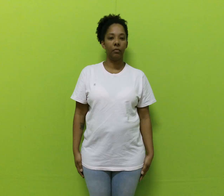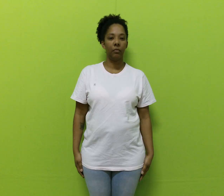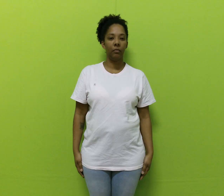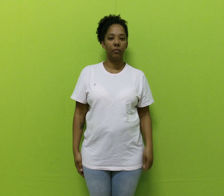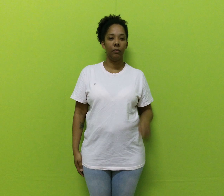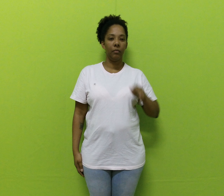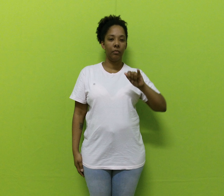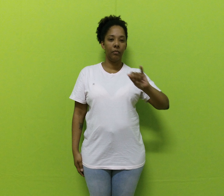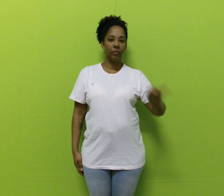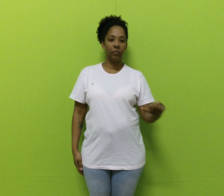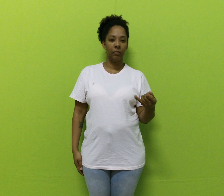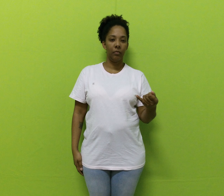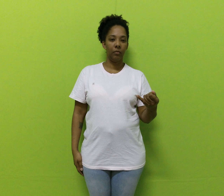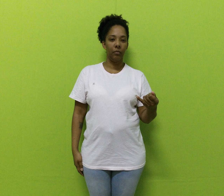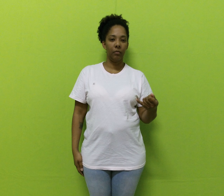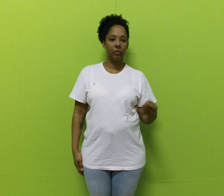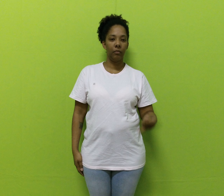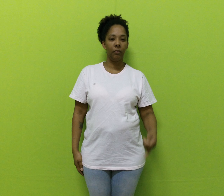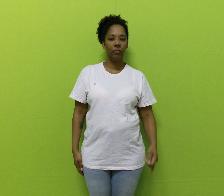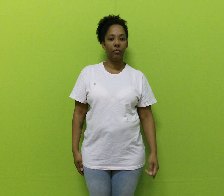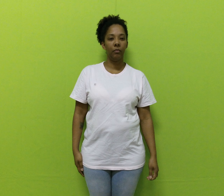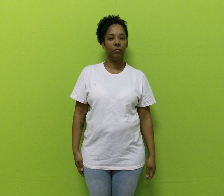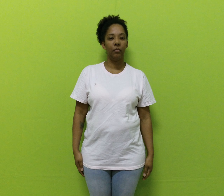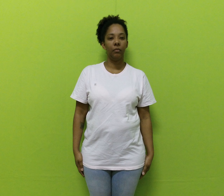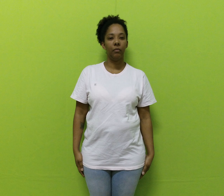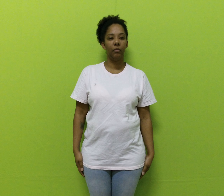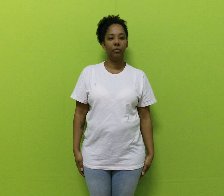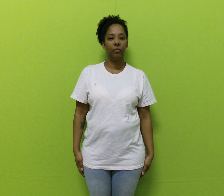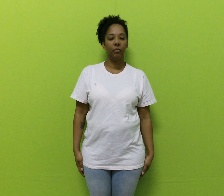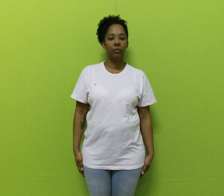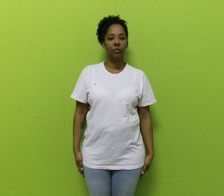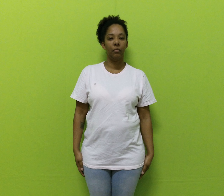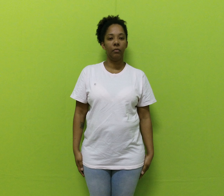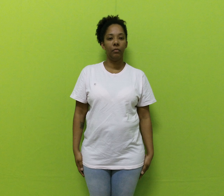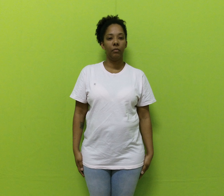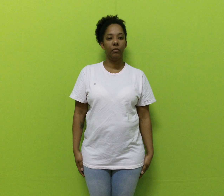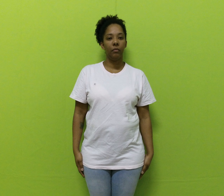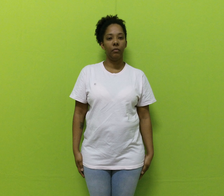aproveitar